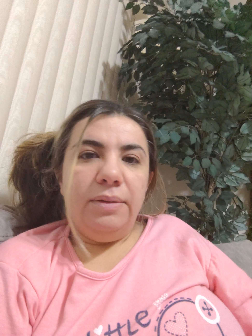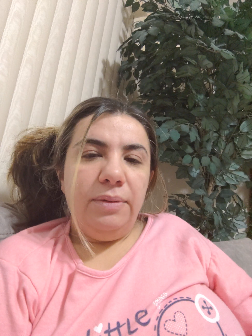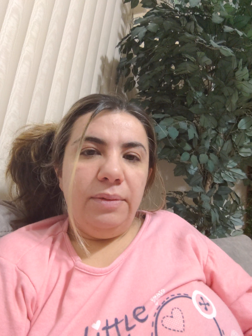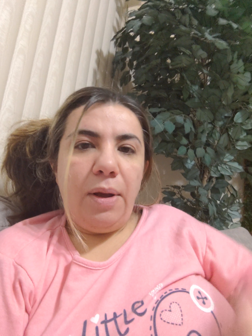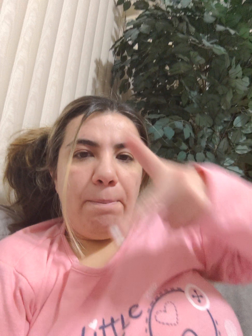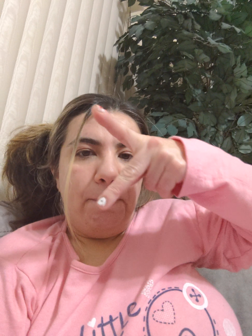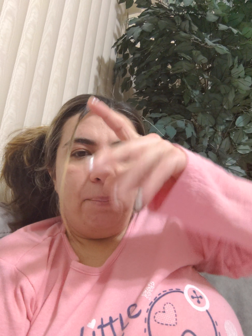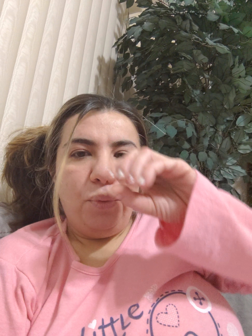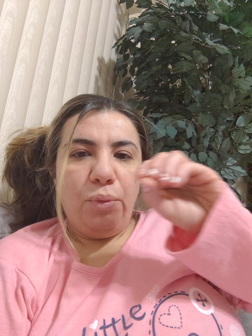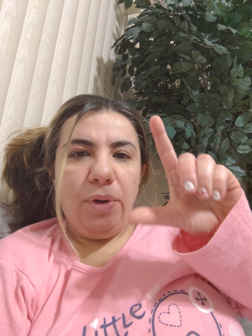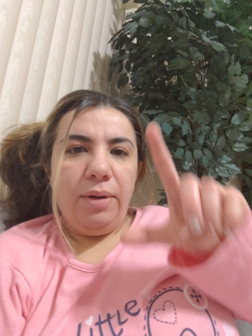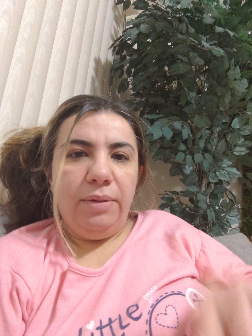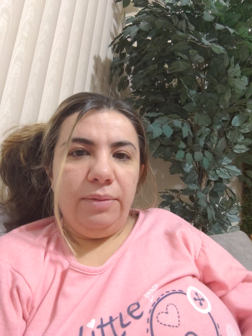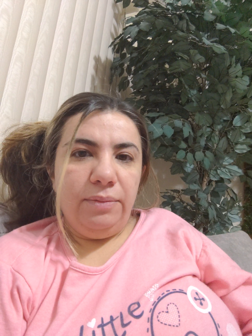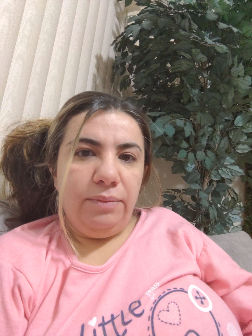pool